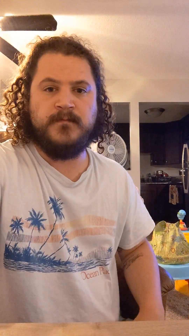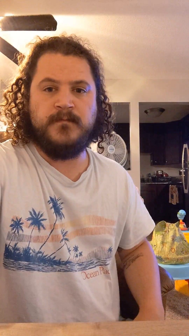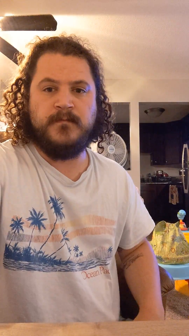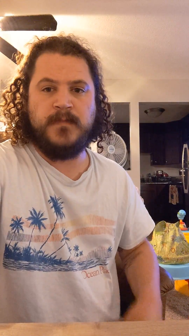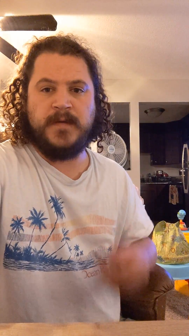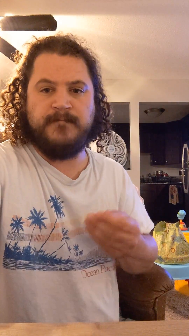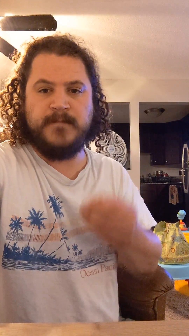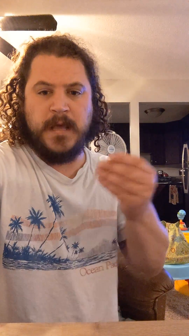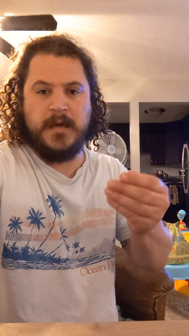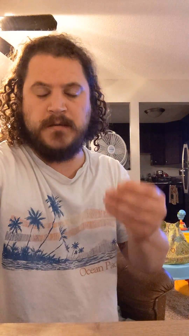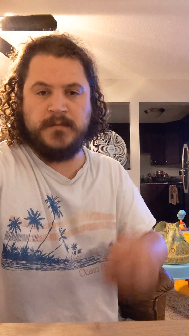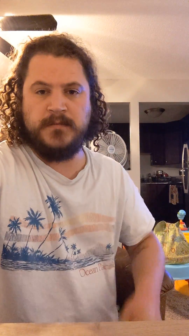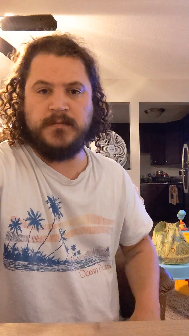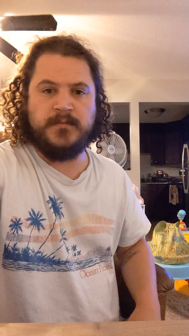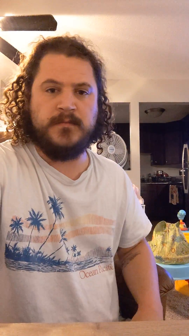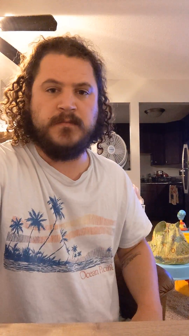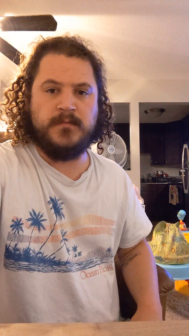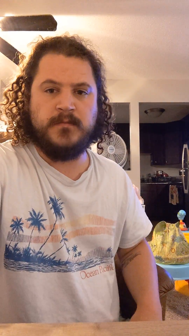buy